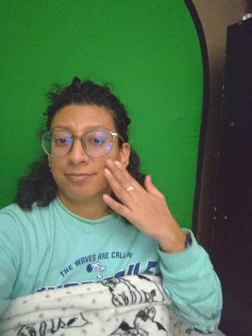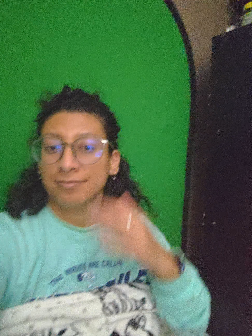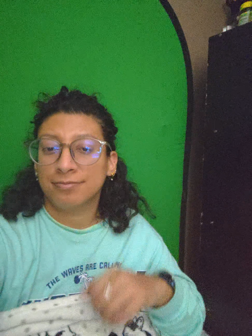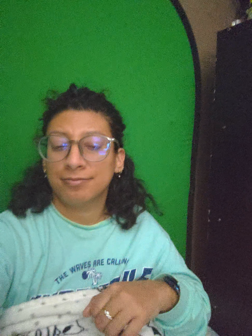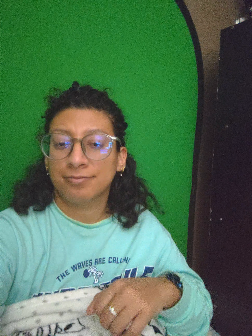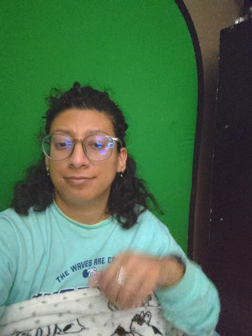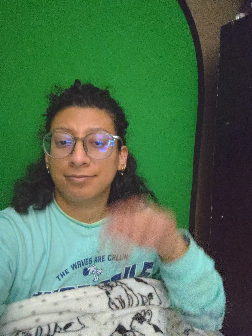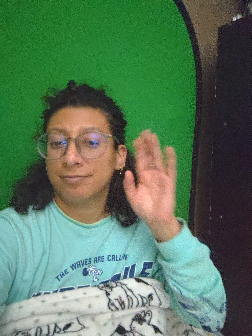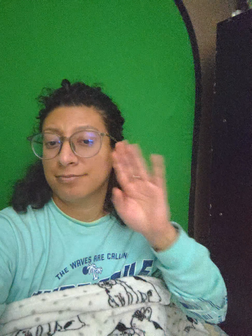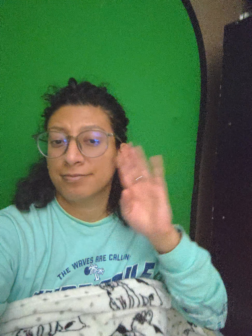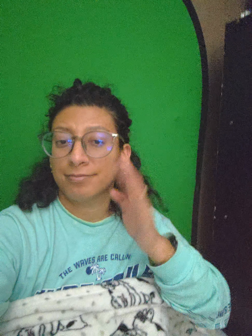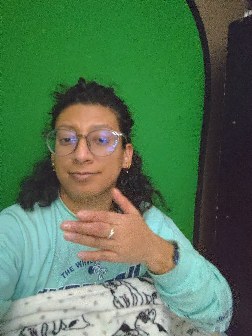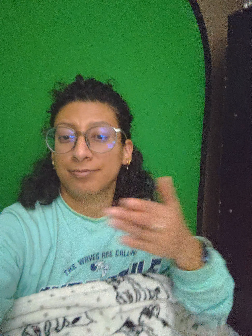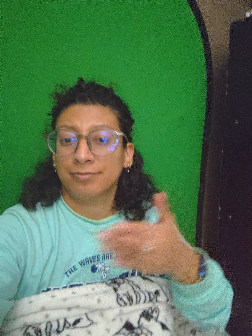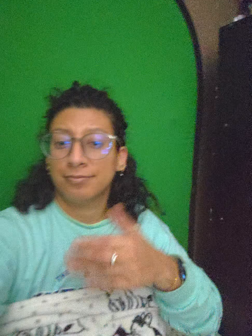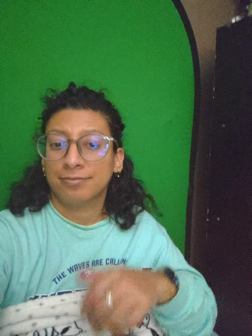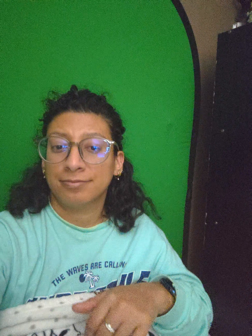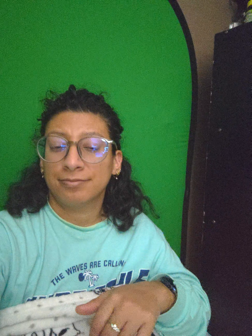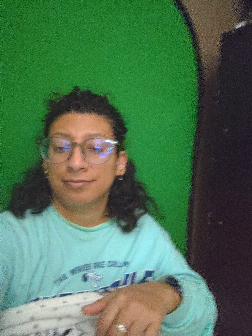puppy